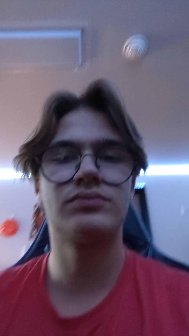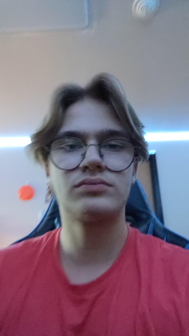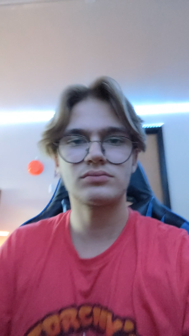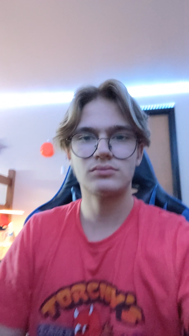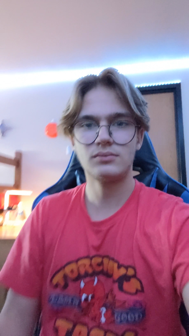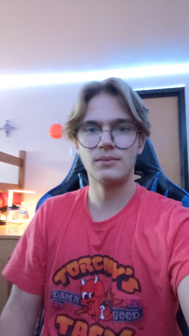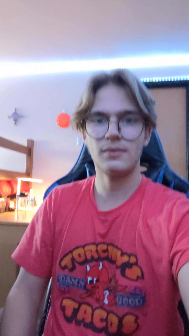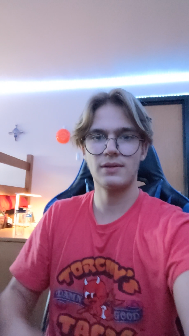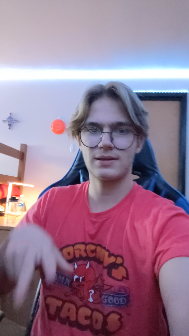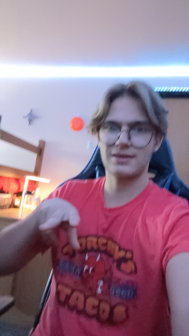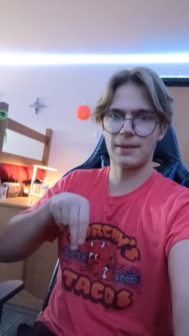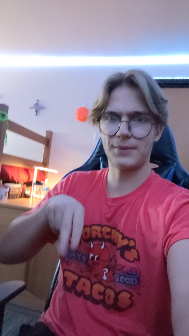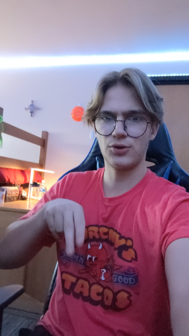diaper